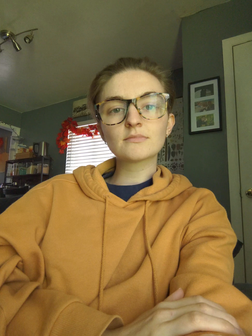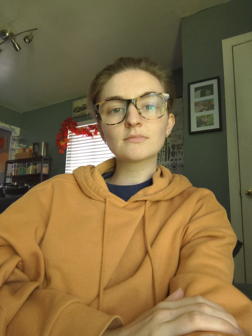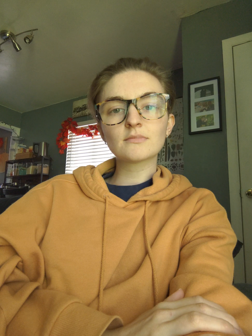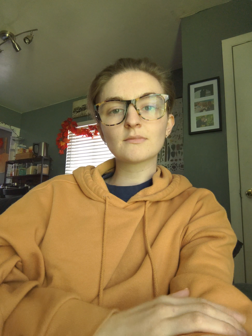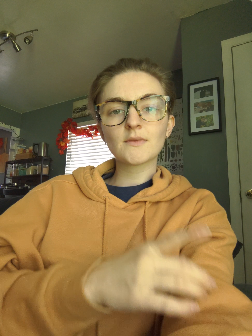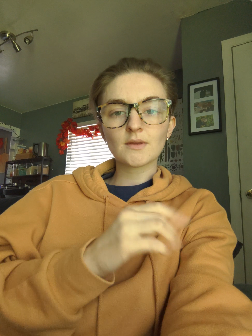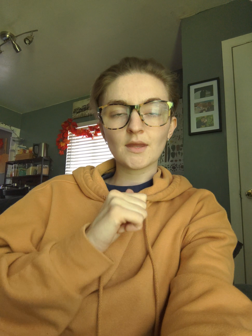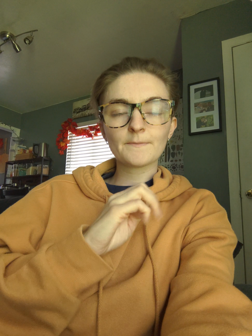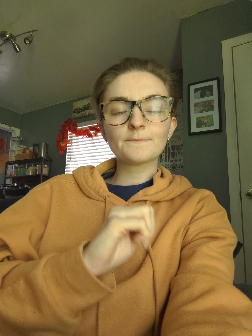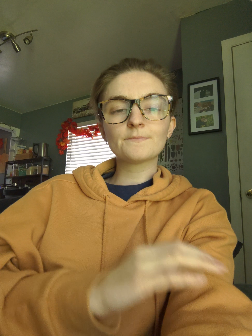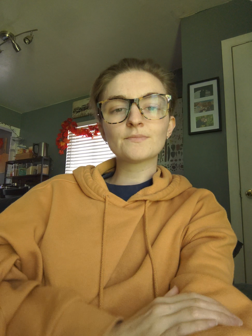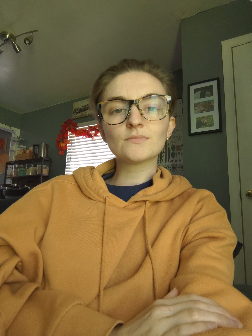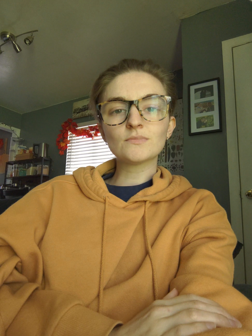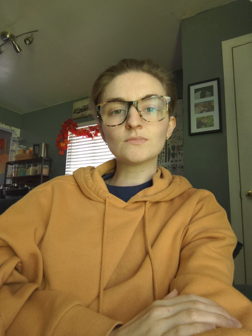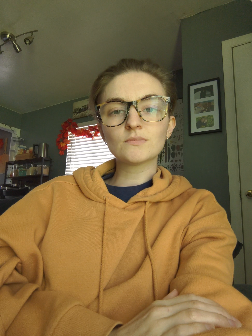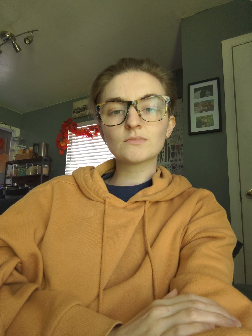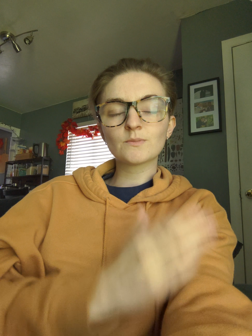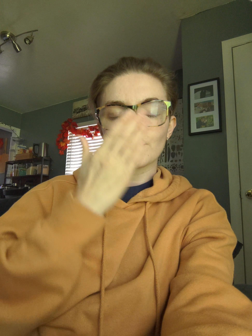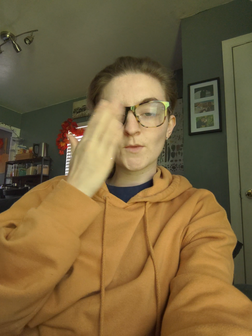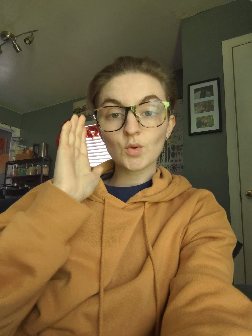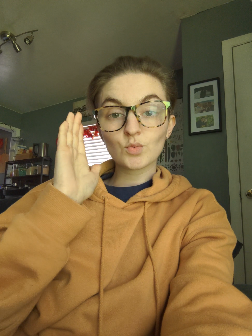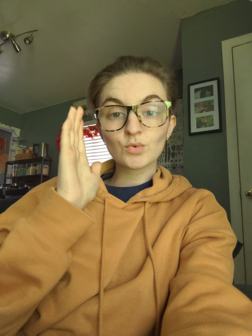am